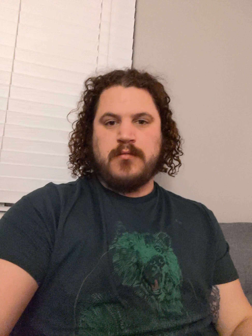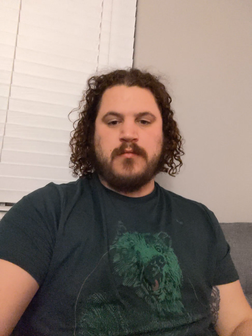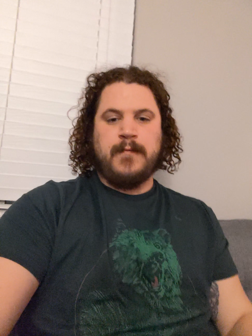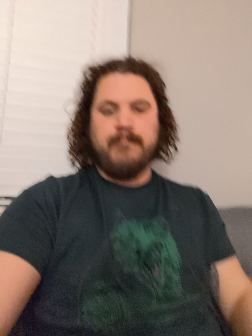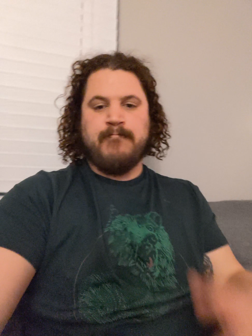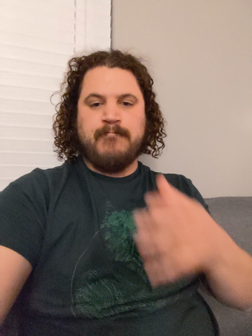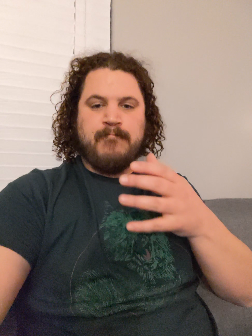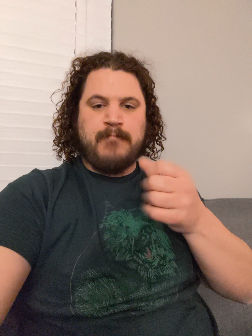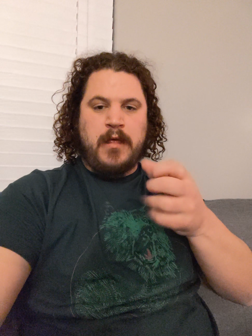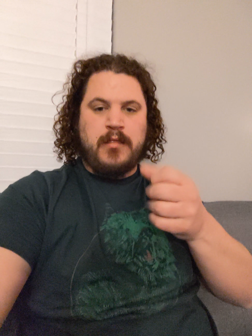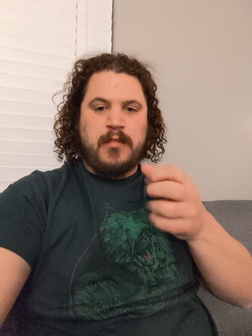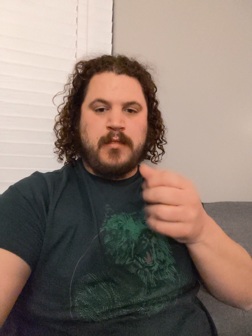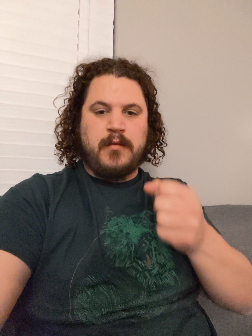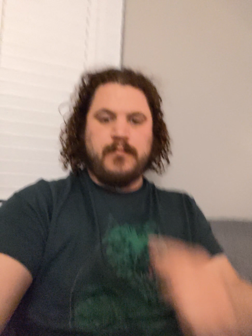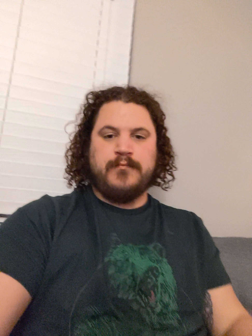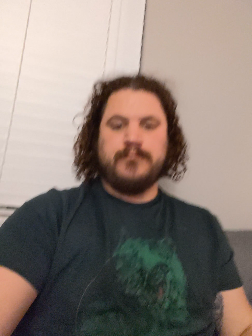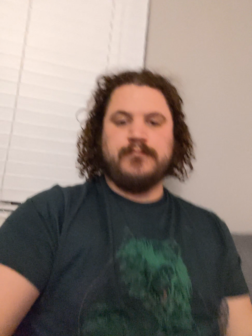milk